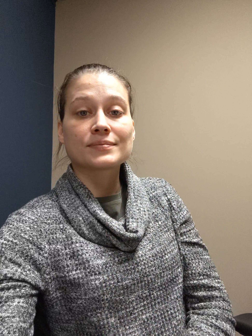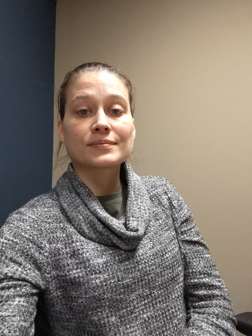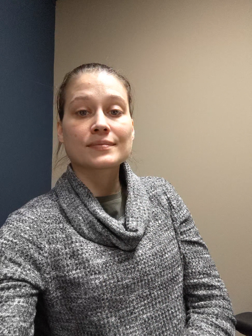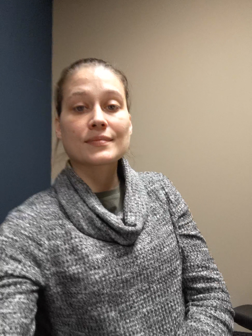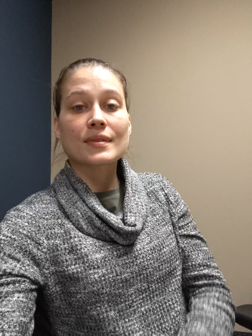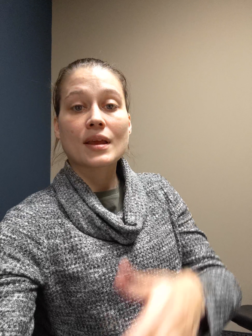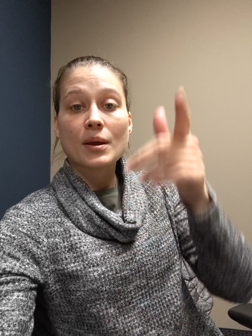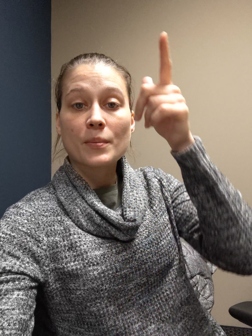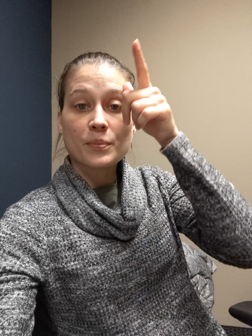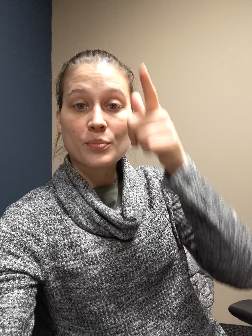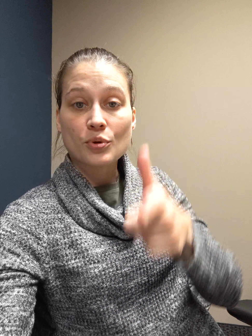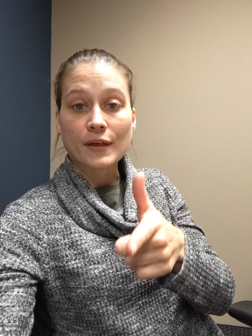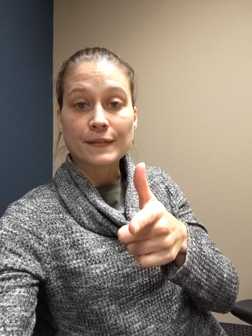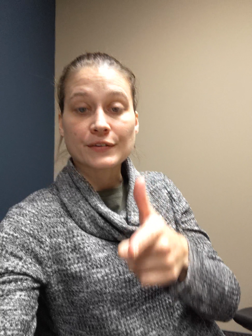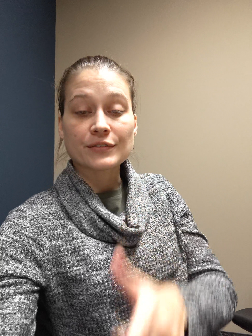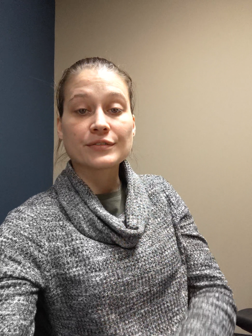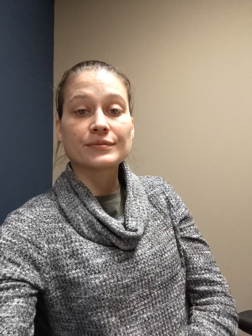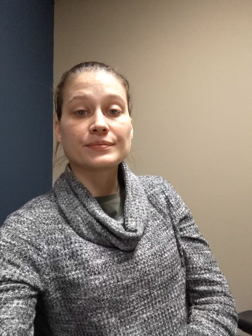brother